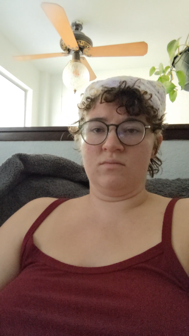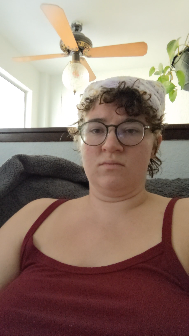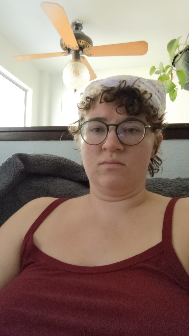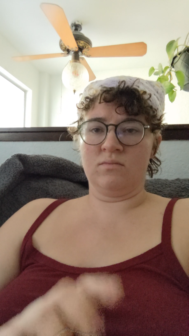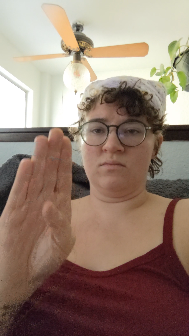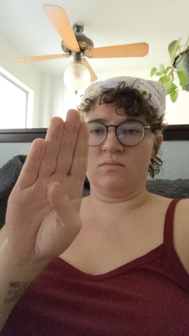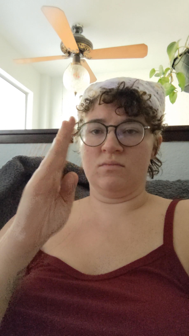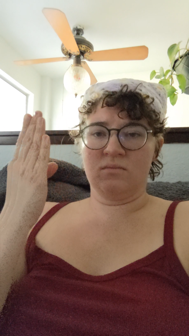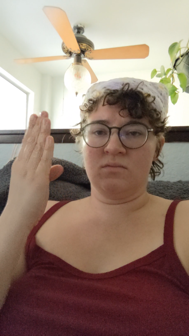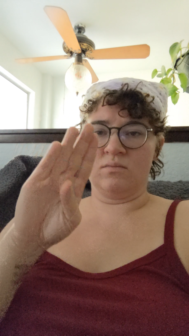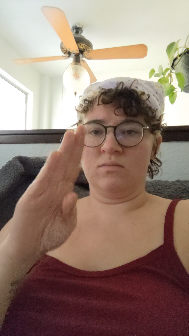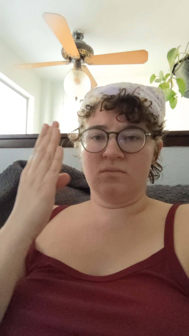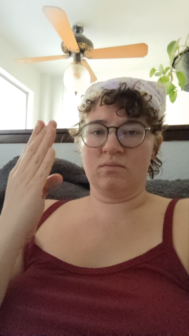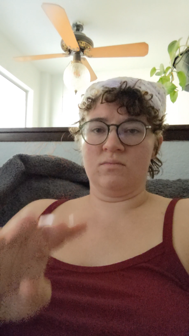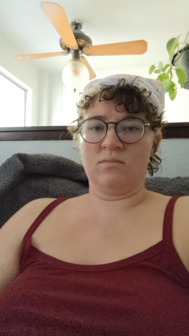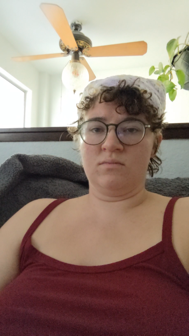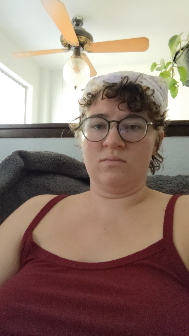door